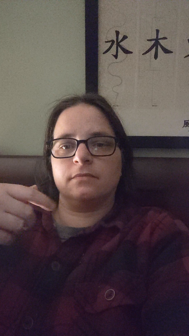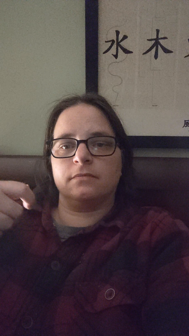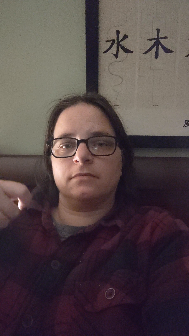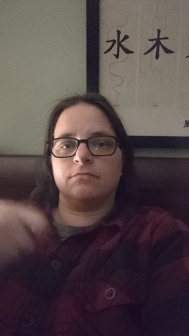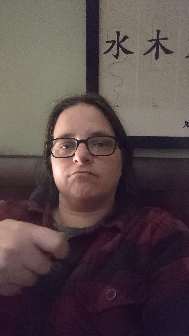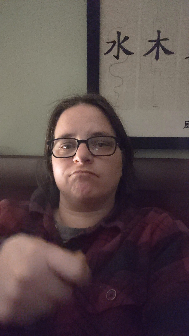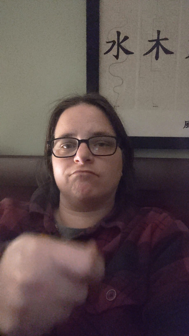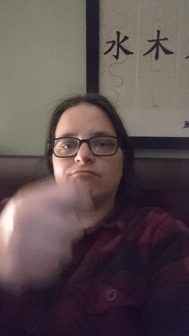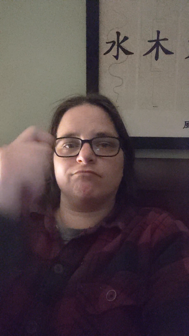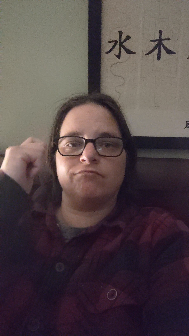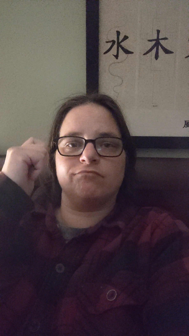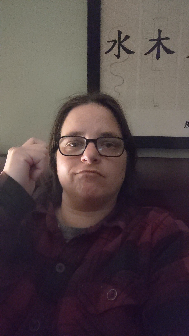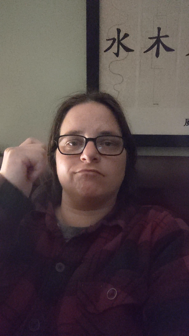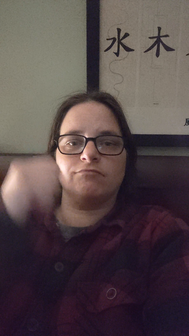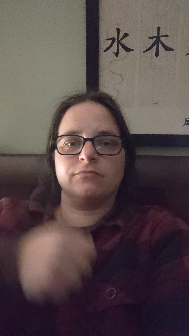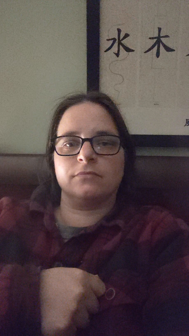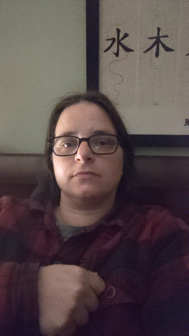shovel